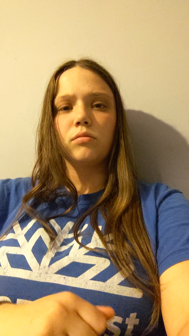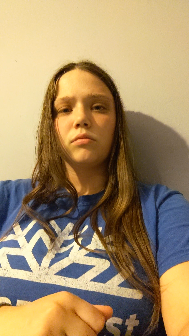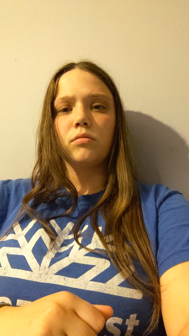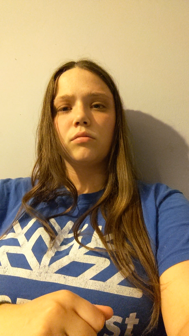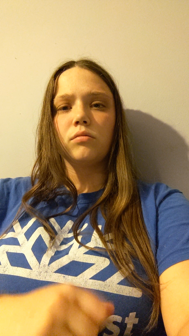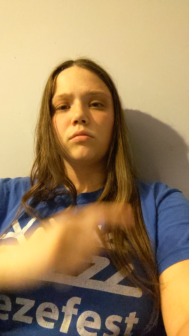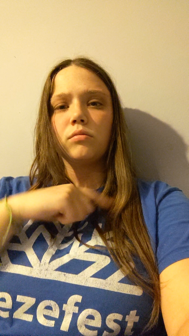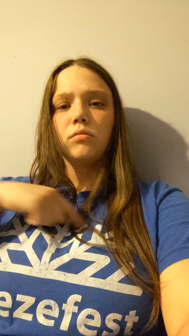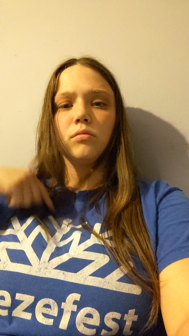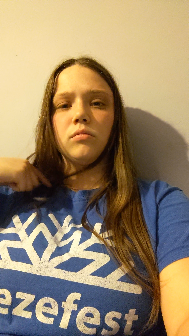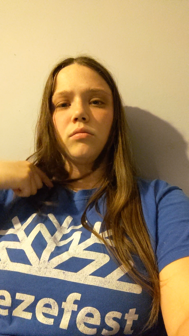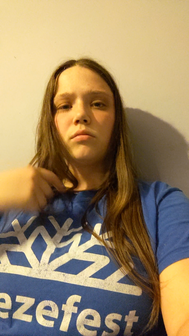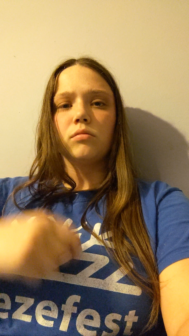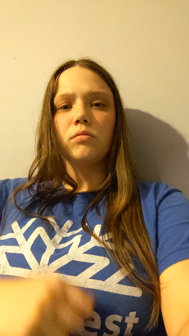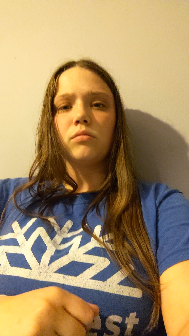necklace